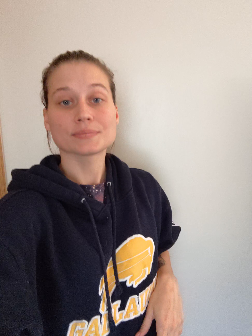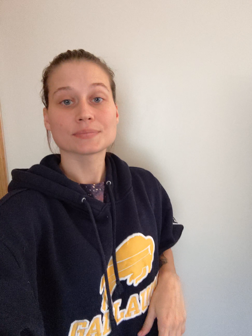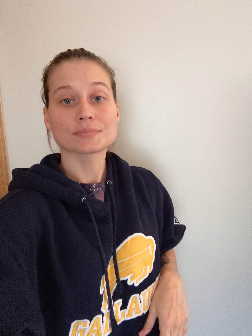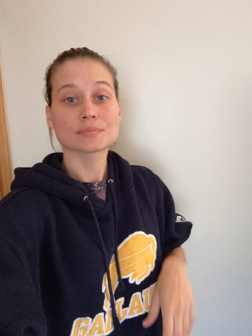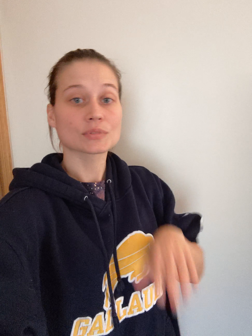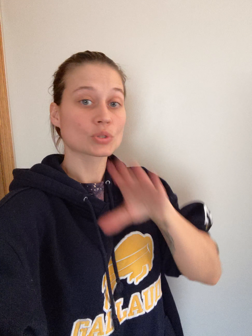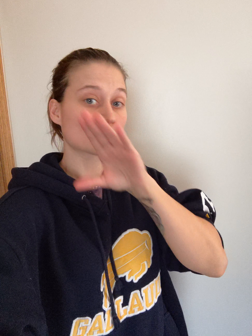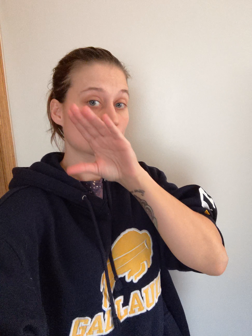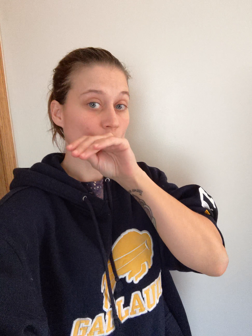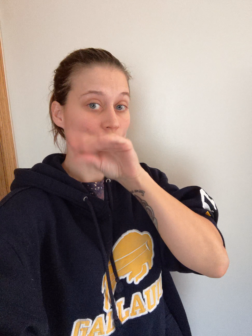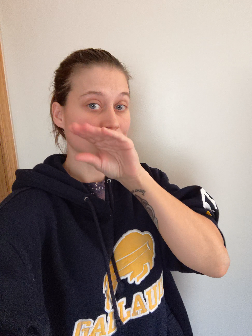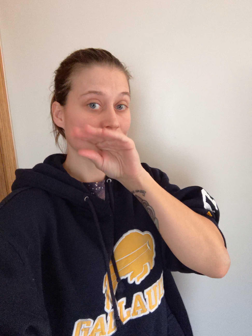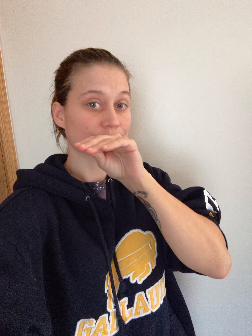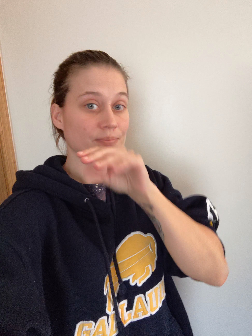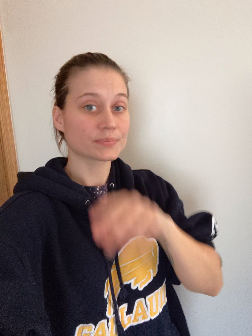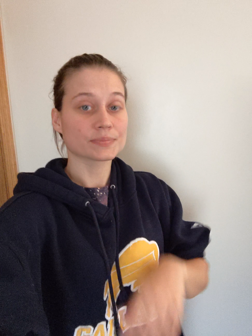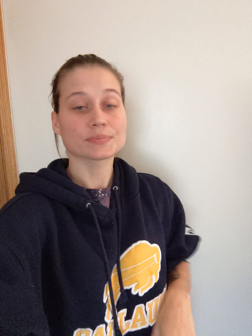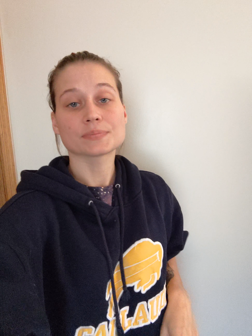goose